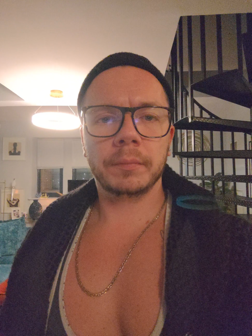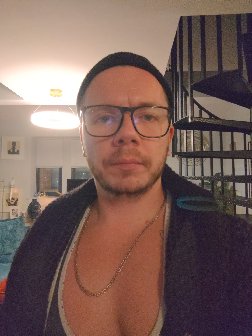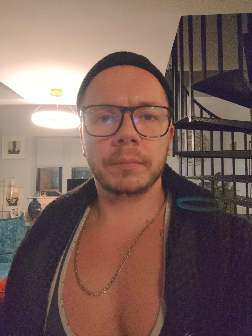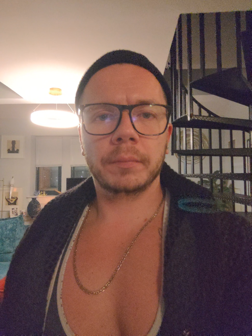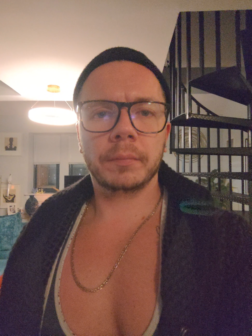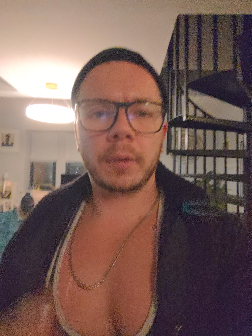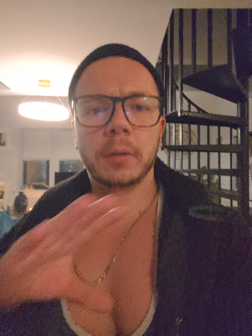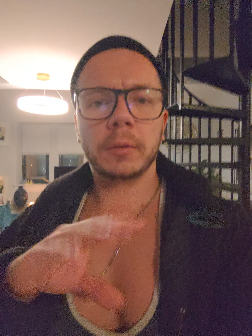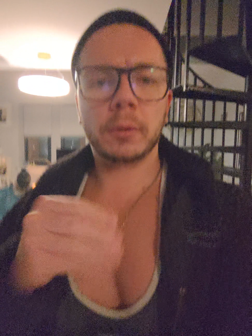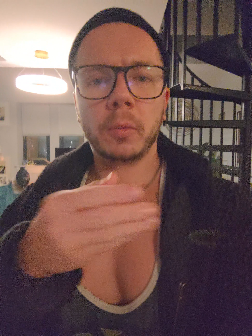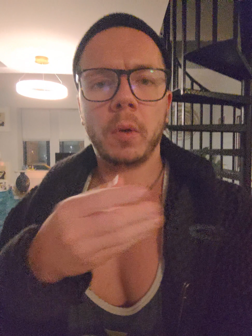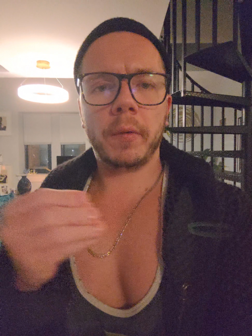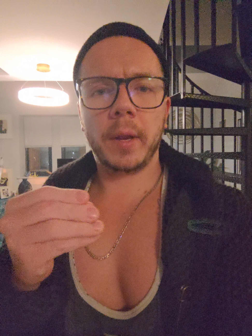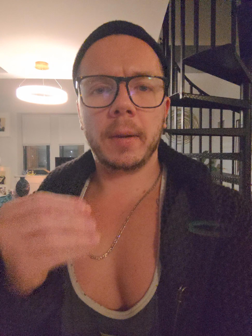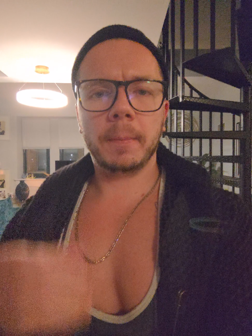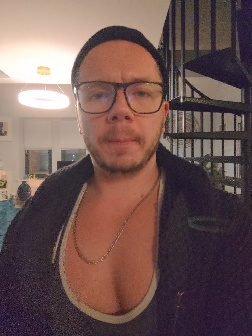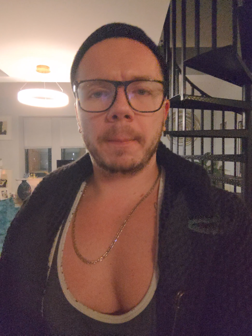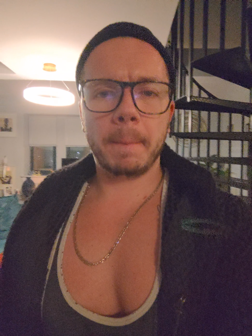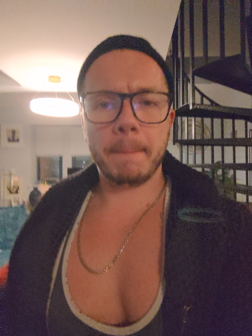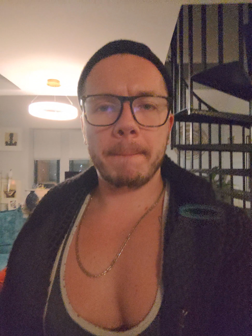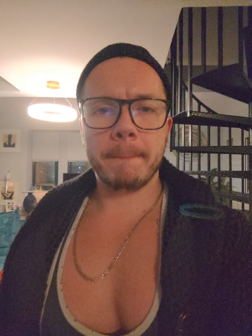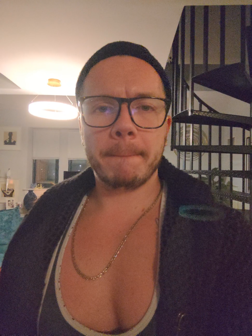story